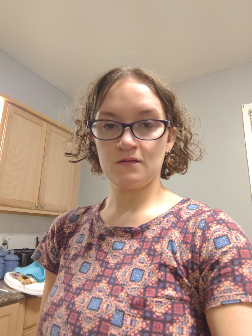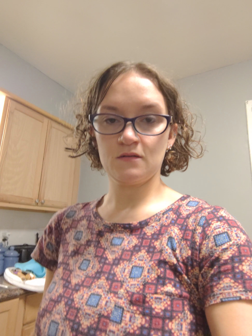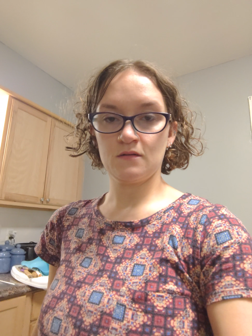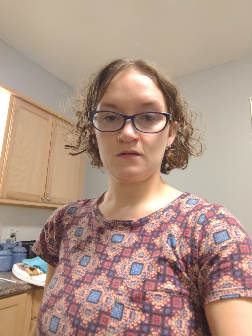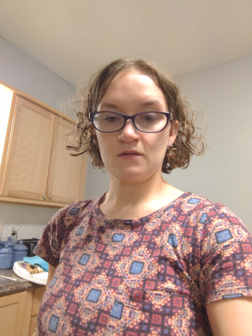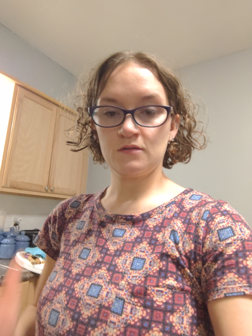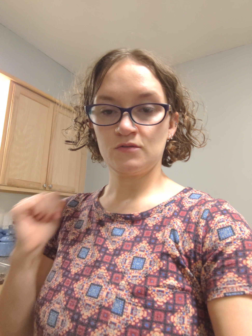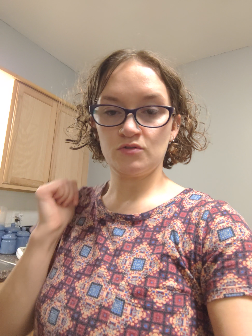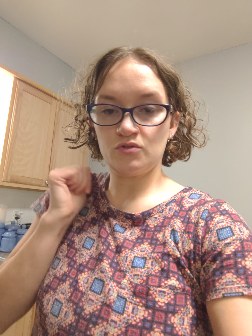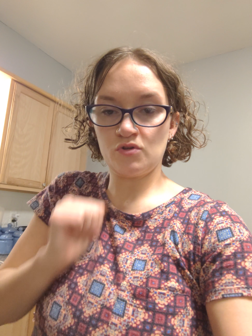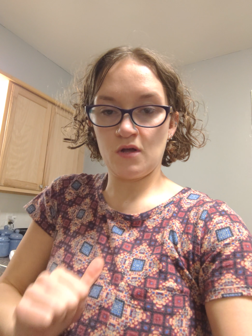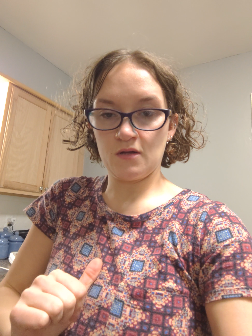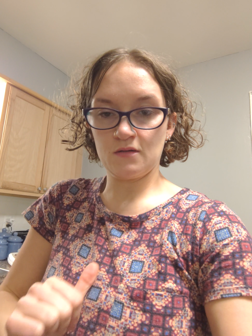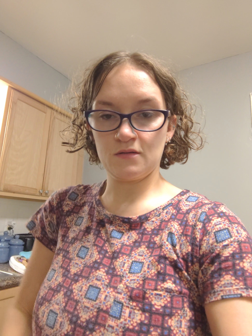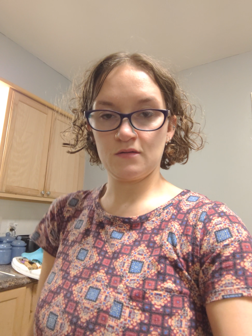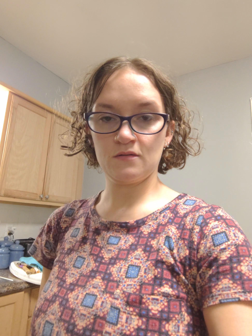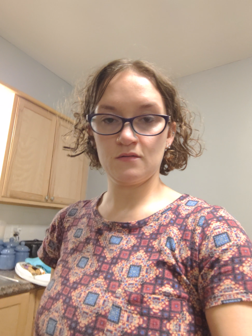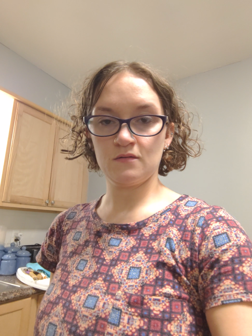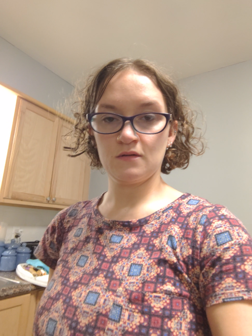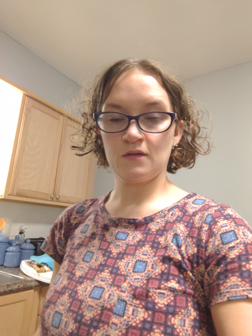jacket